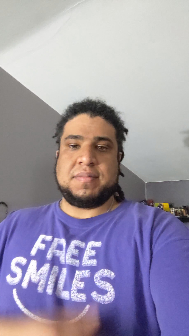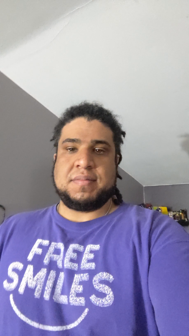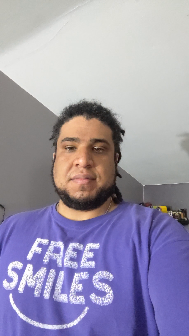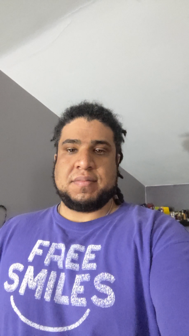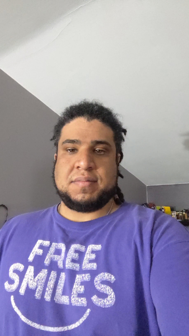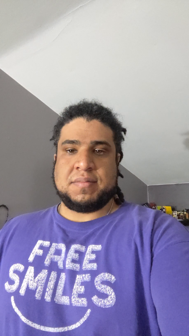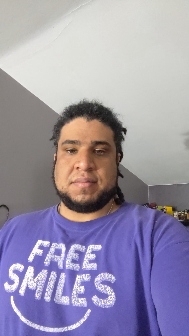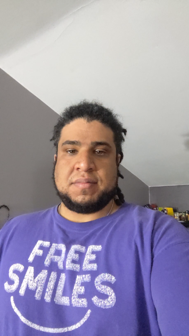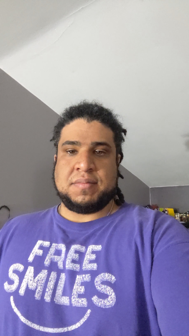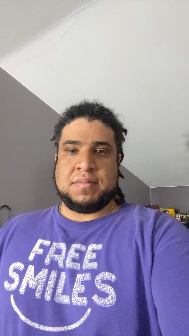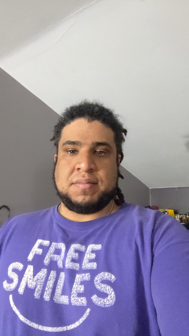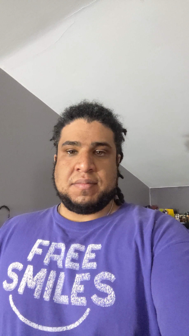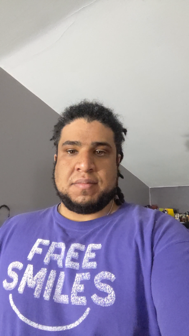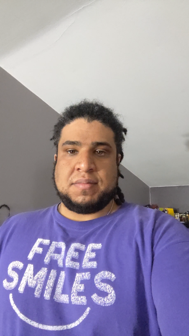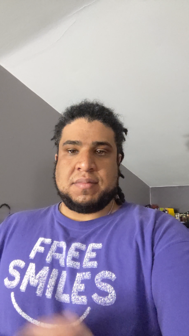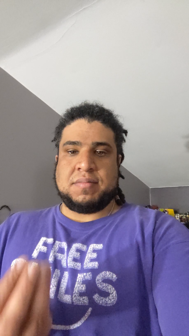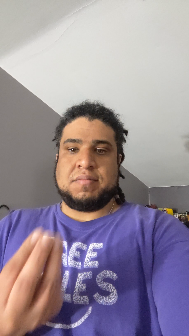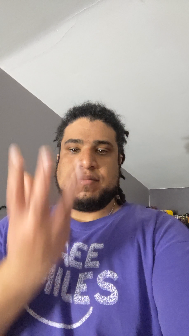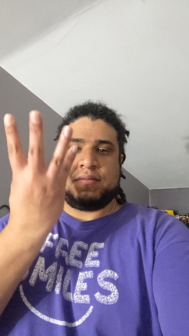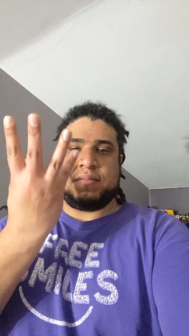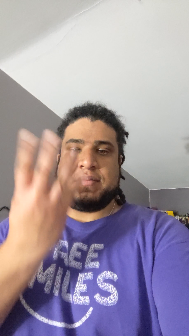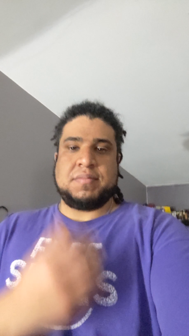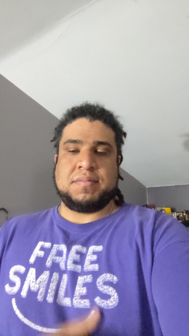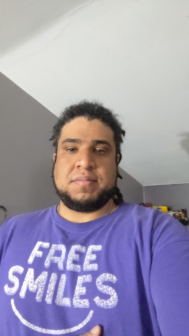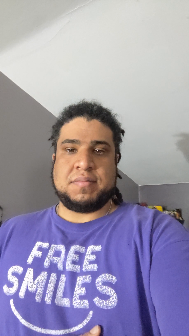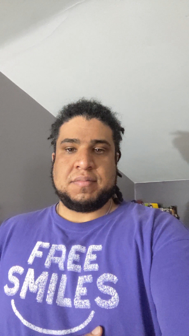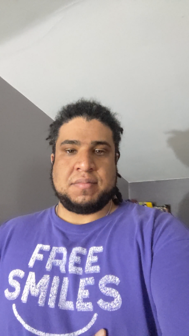plants